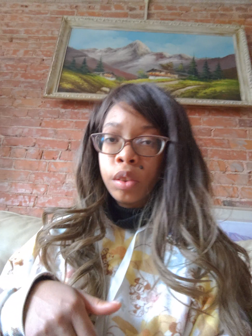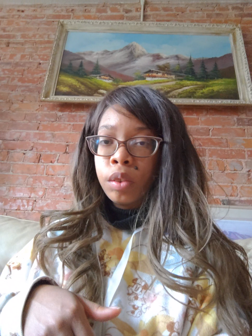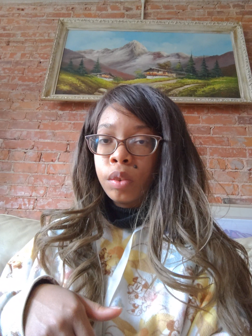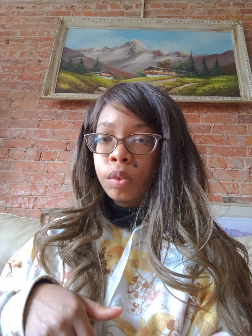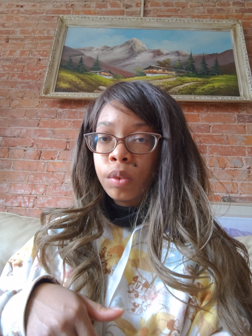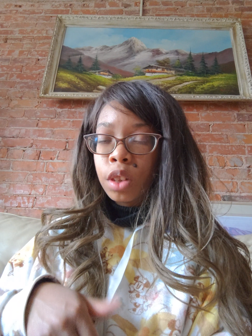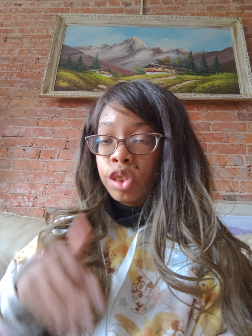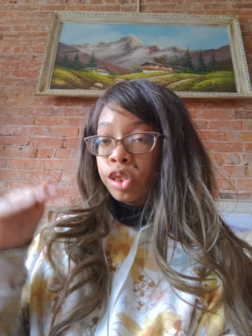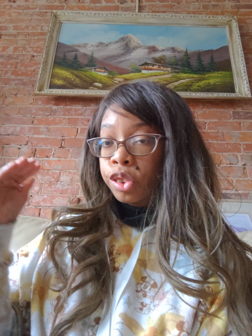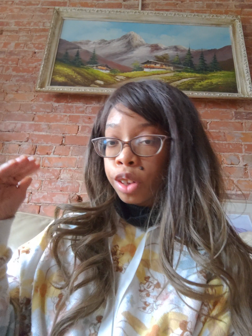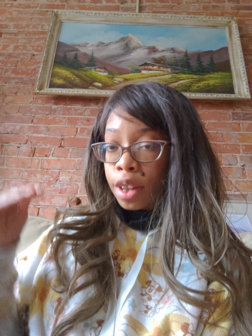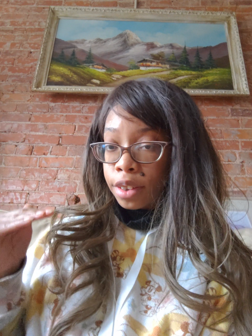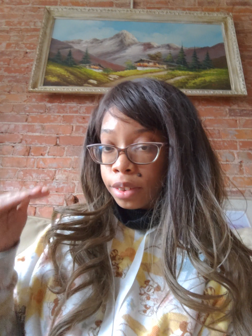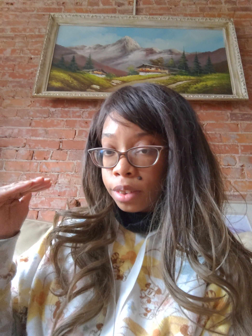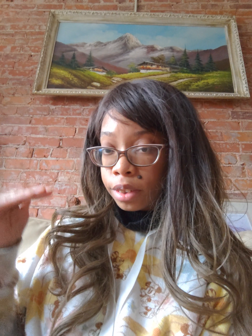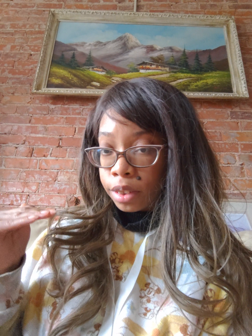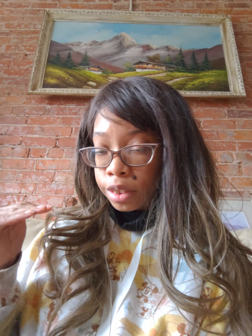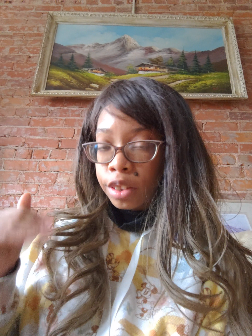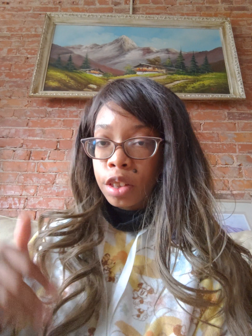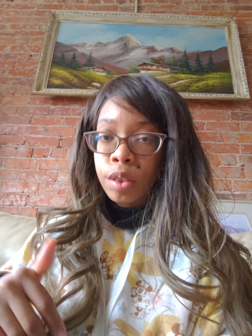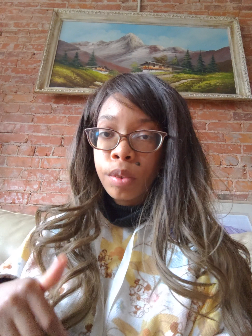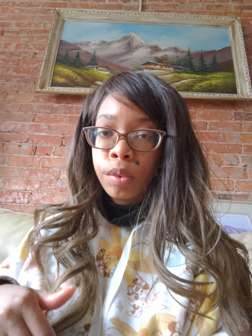child